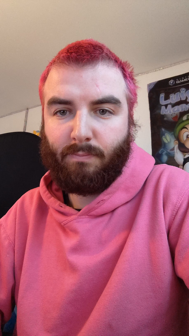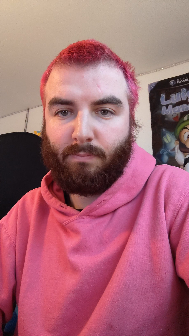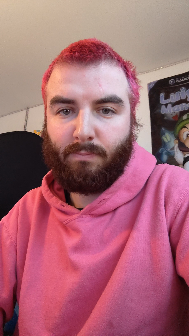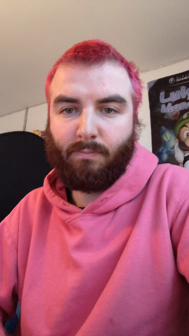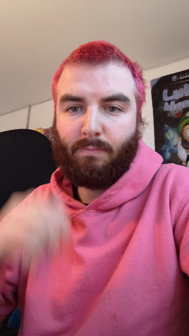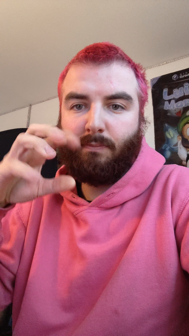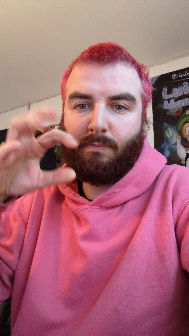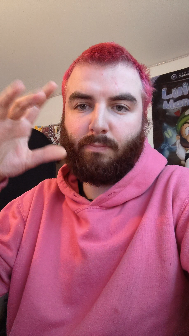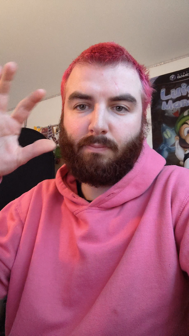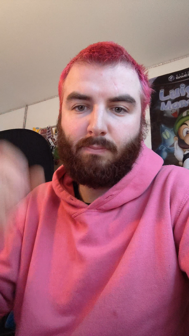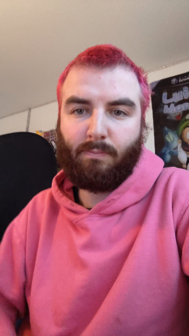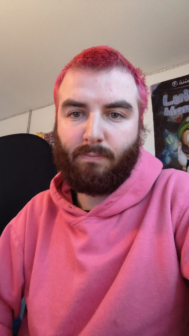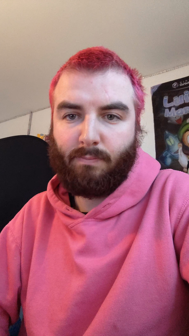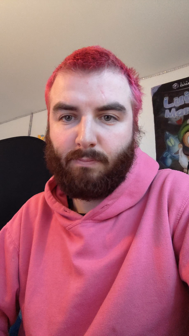bubbles